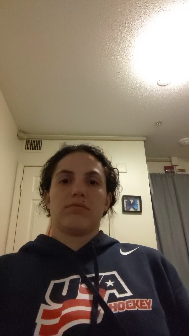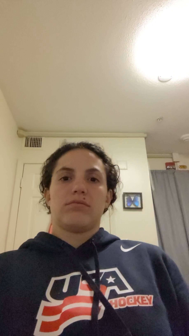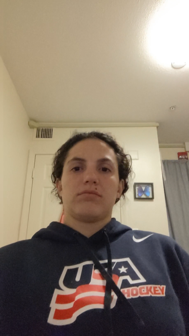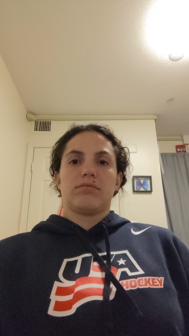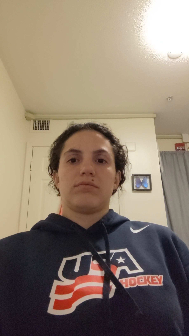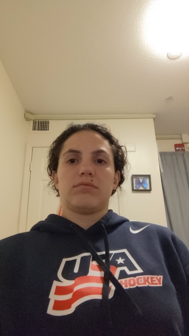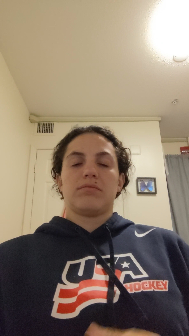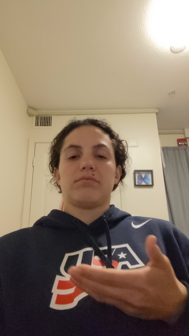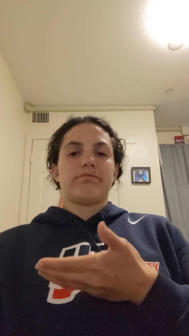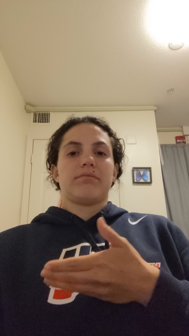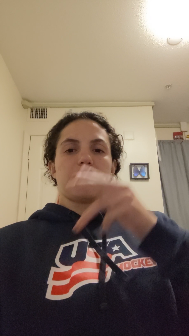pony